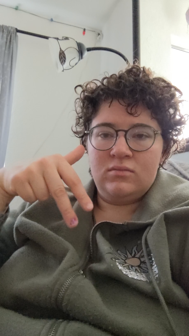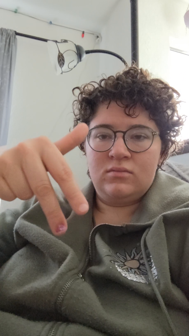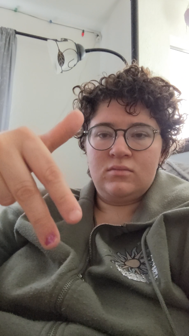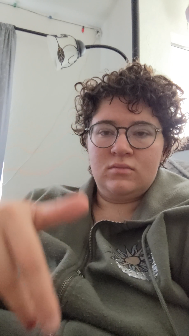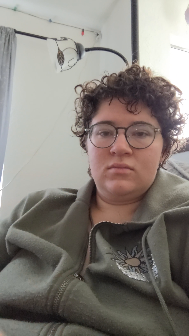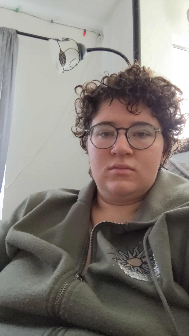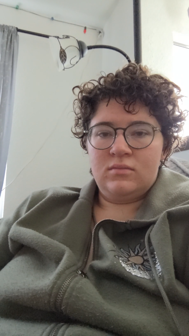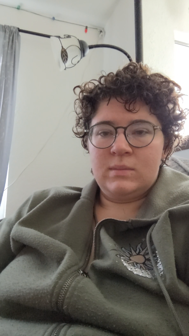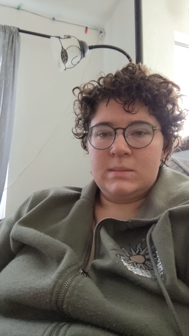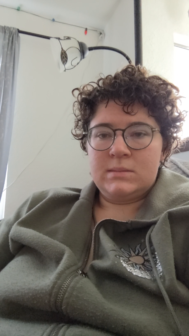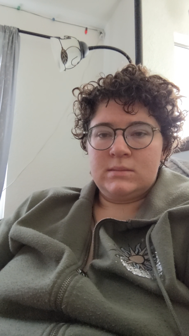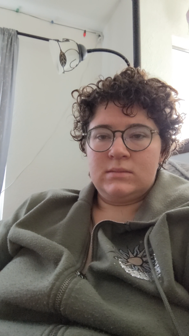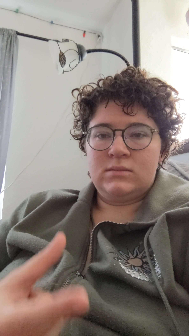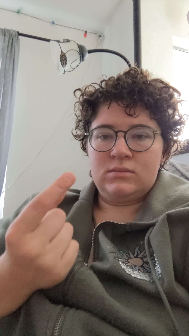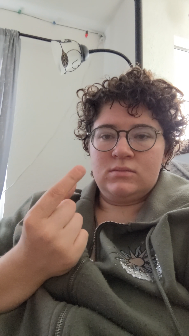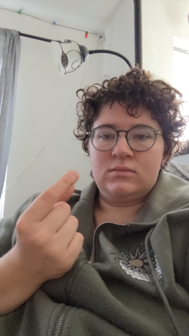do